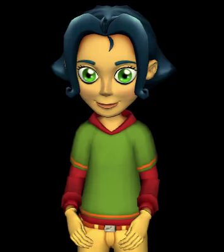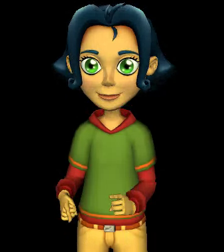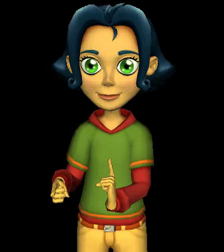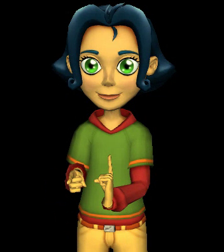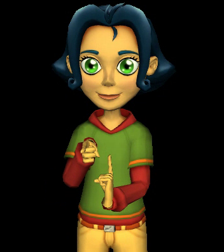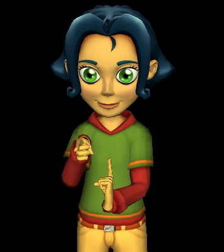مهم